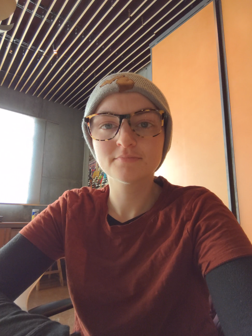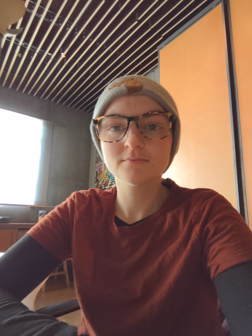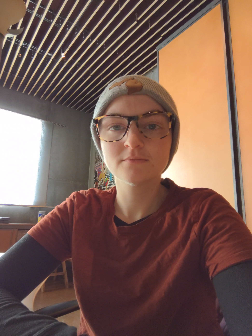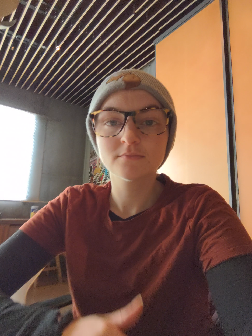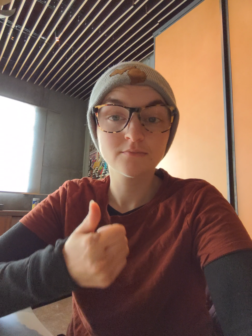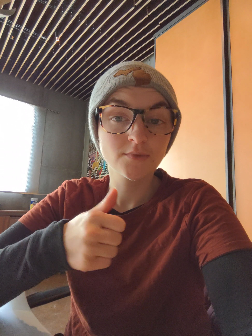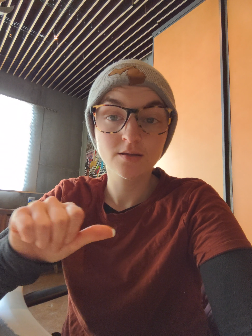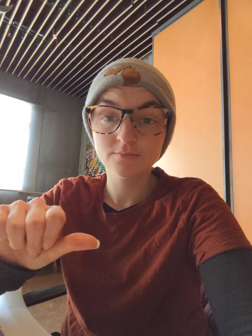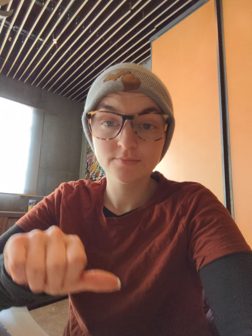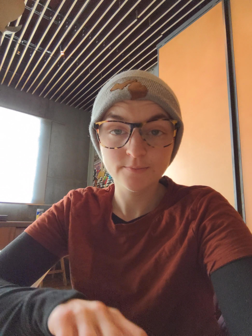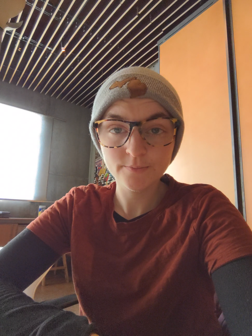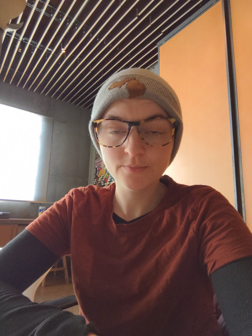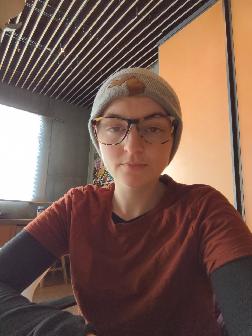any